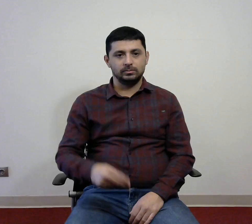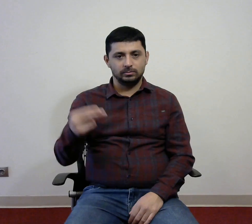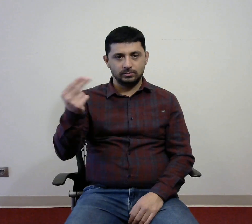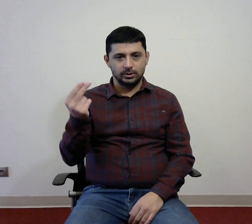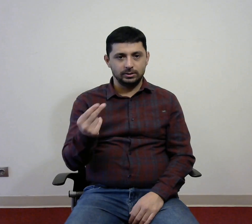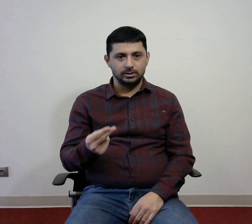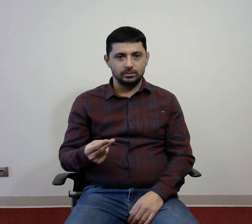rəsim